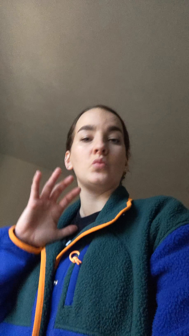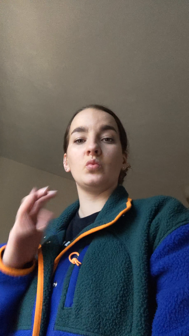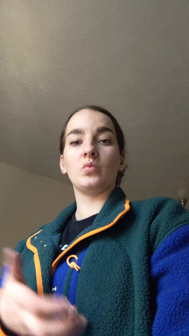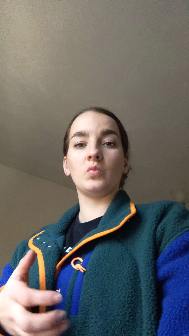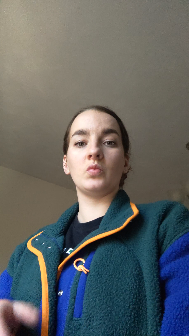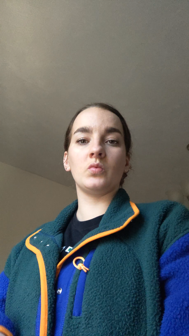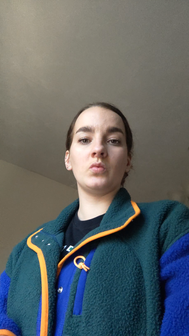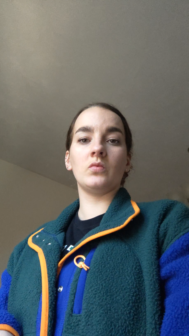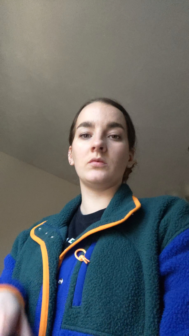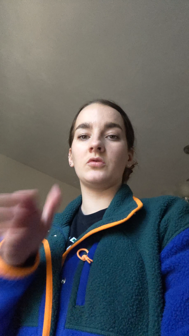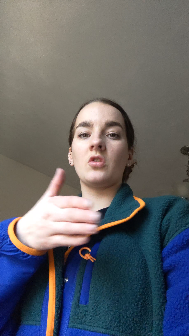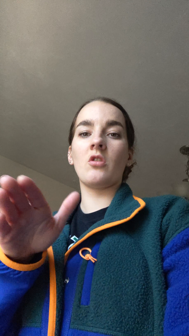share